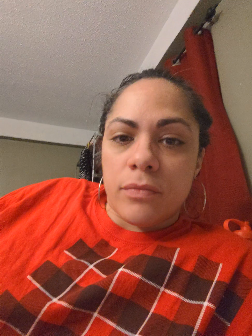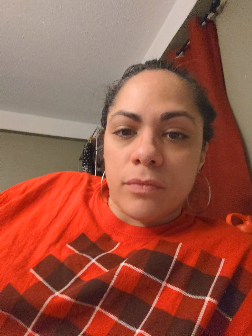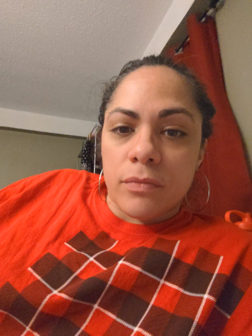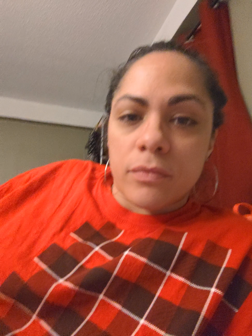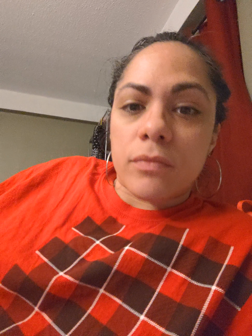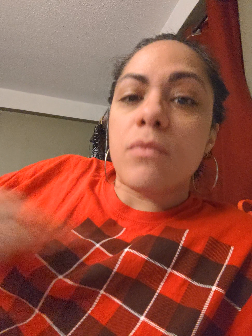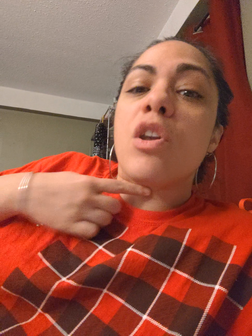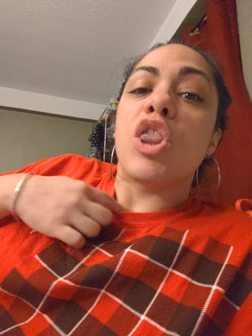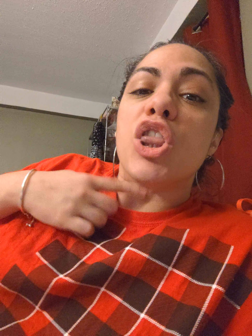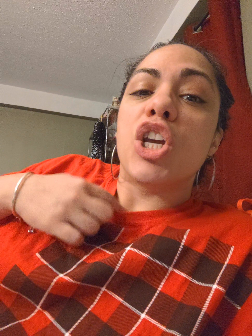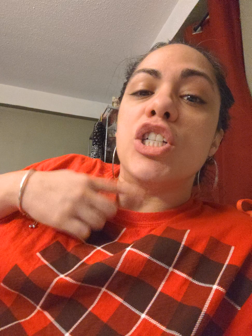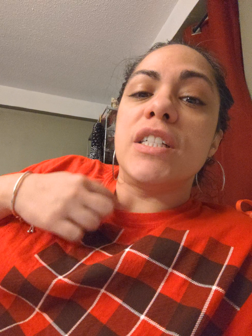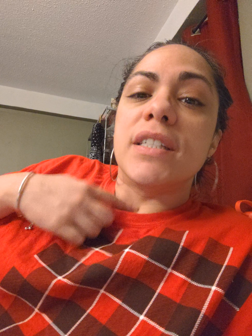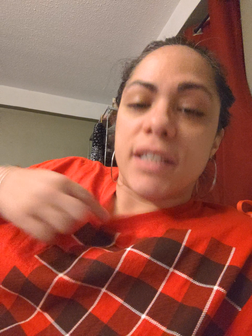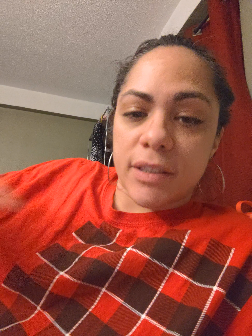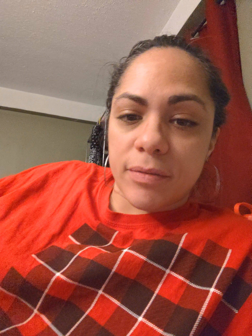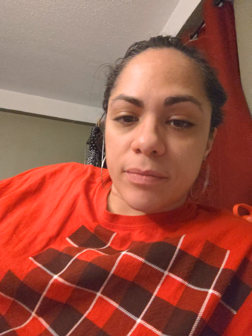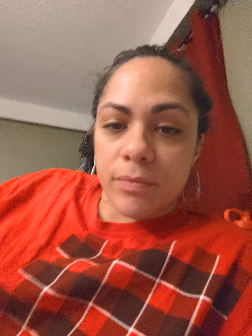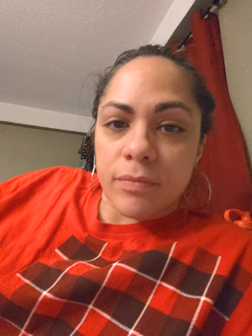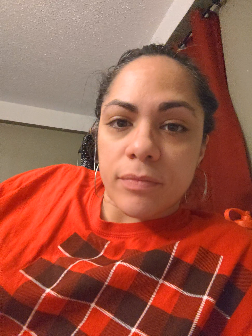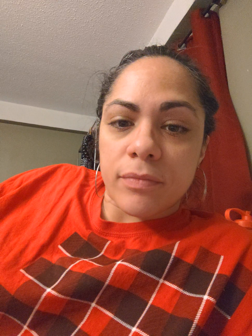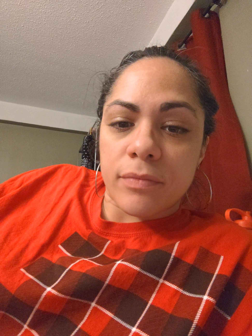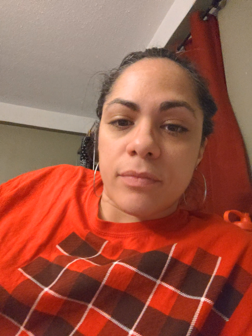thirsty